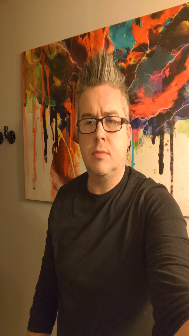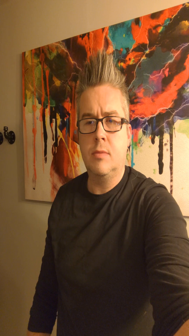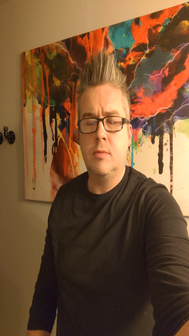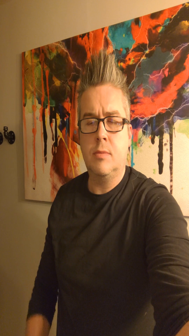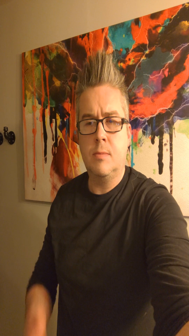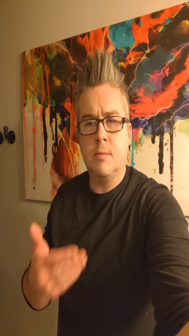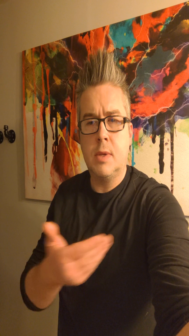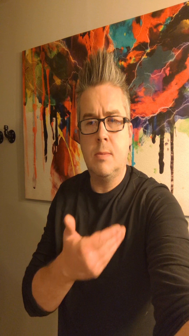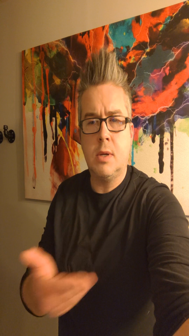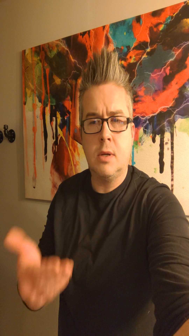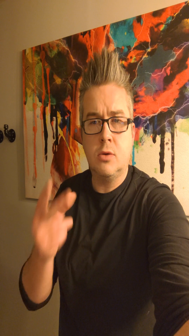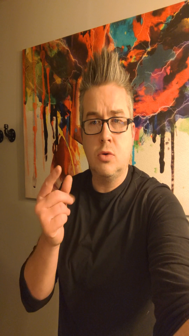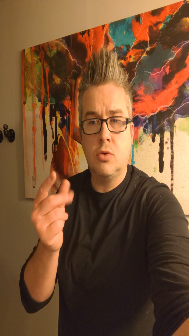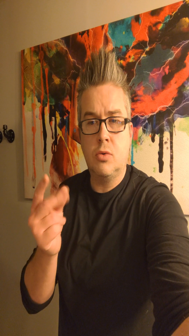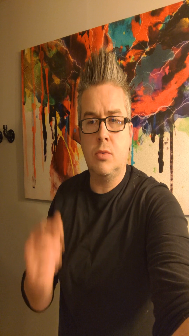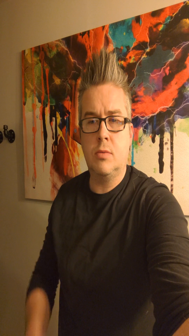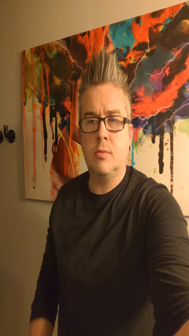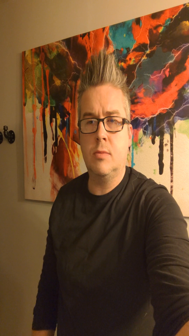puppy